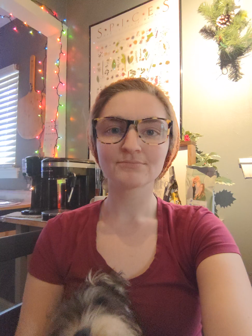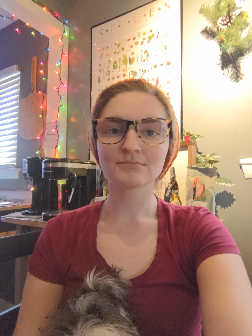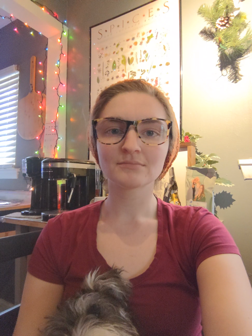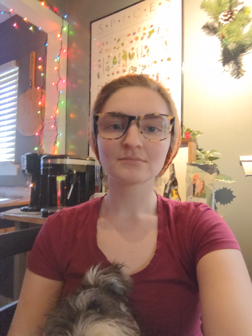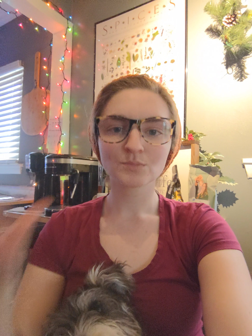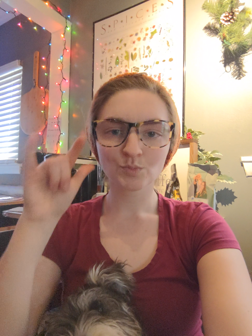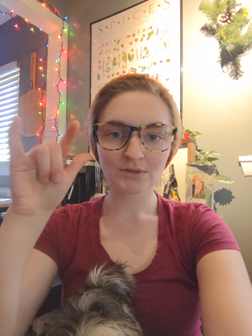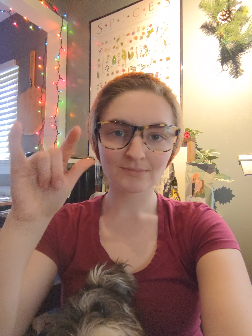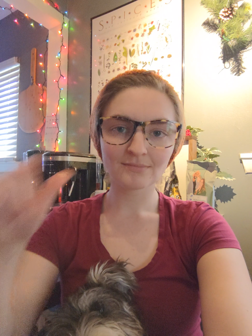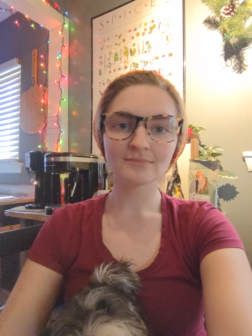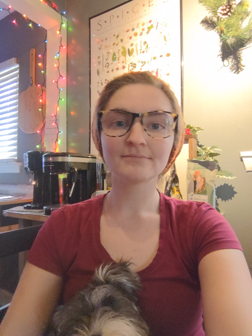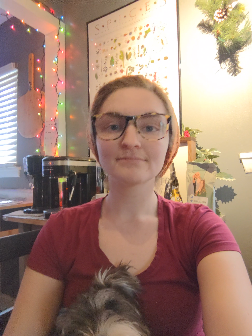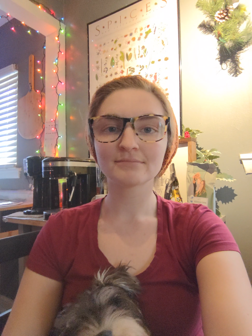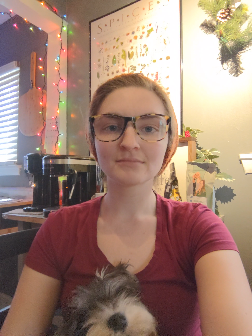airplane